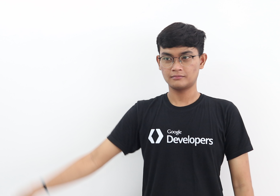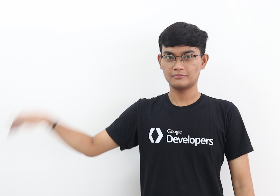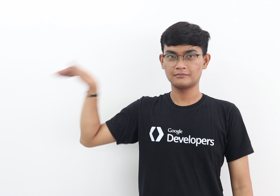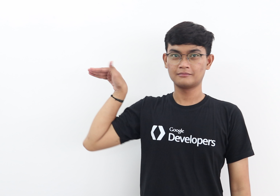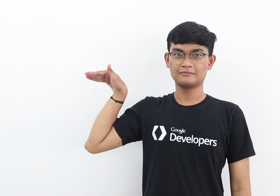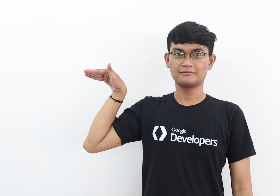Z